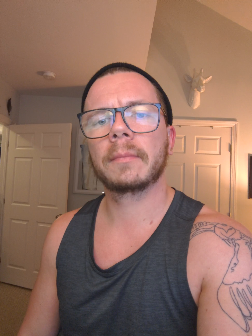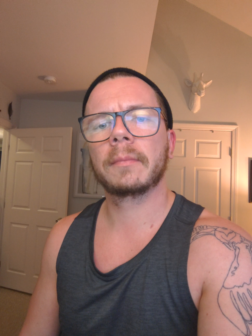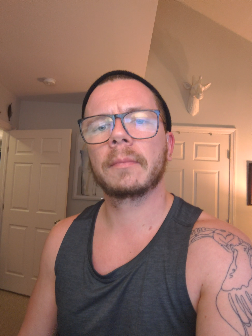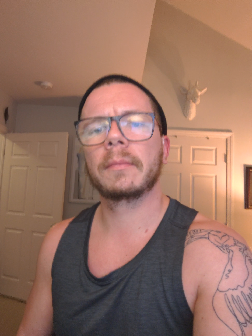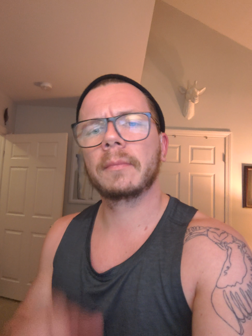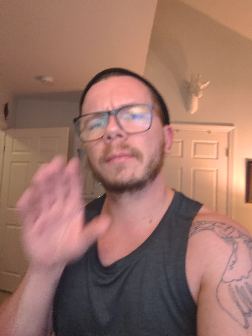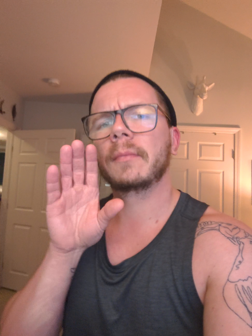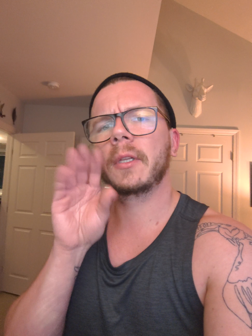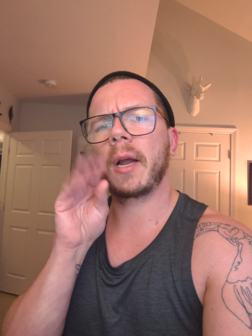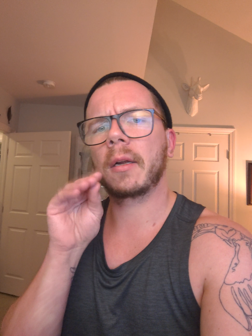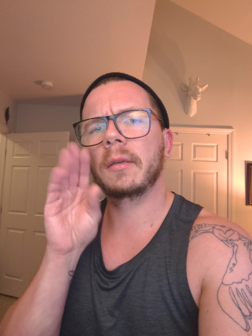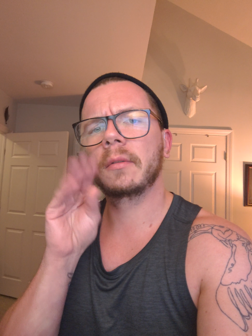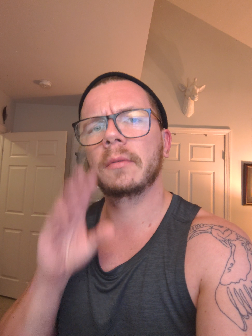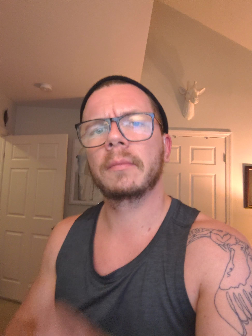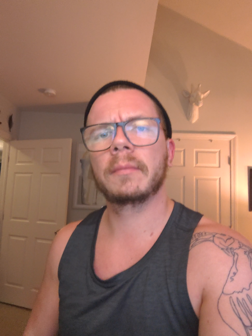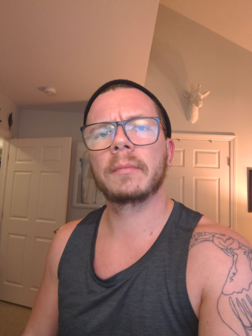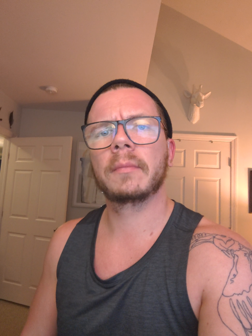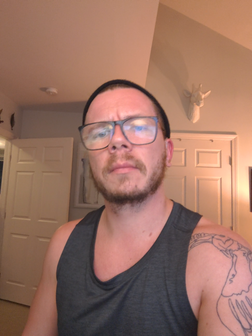duck